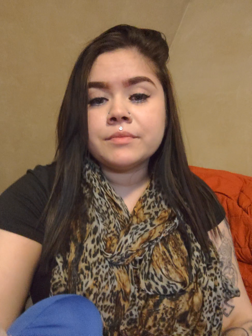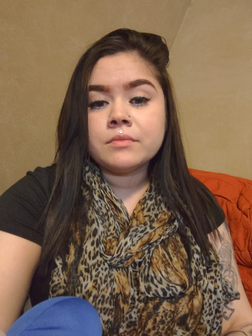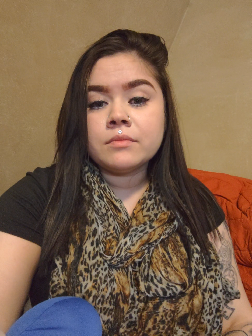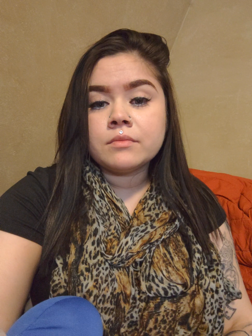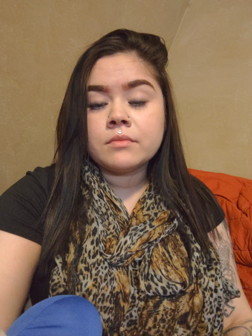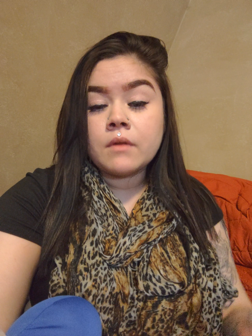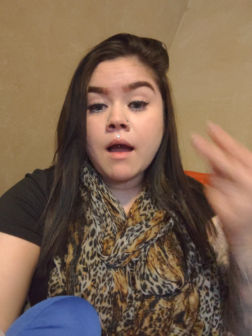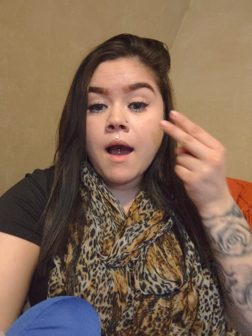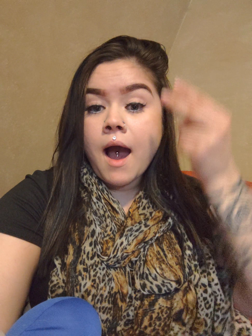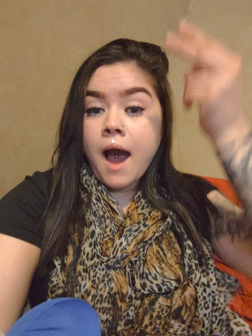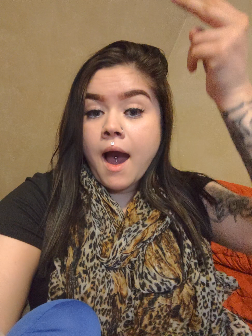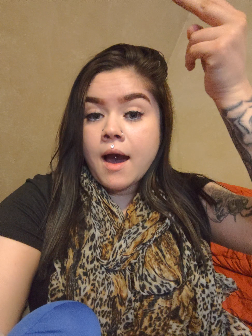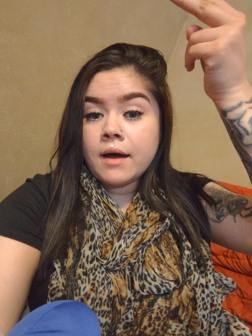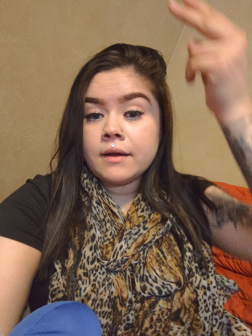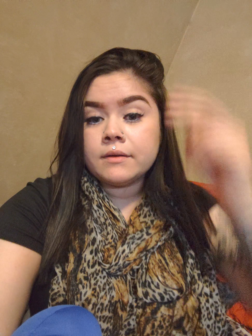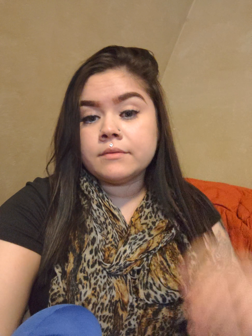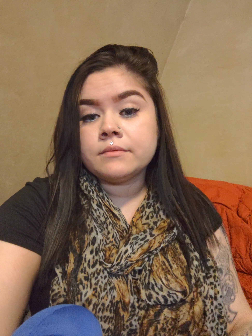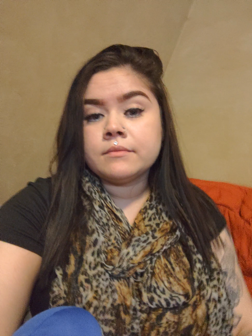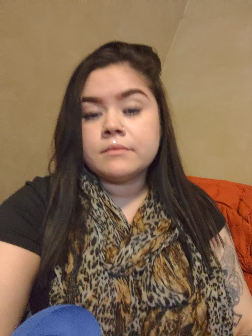high